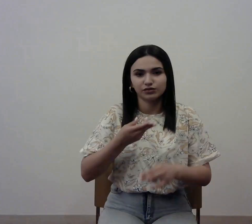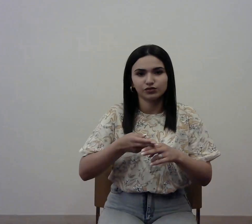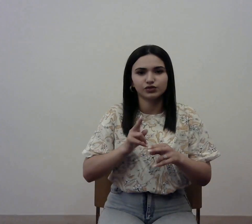bu